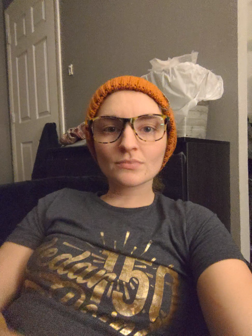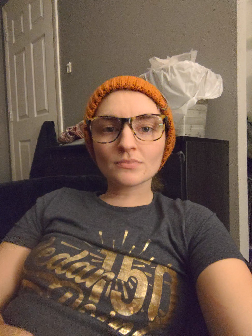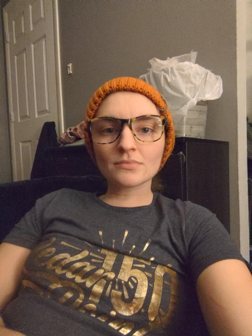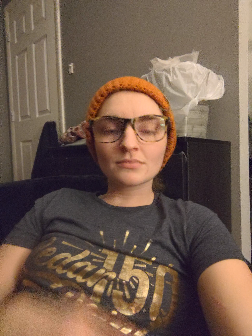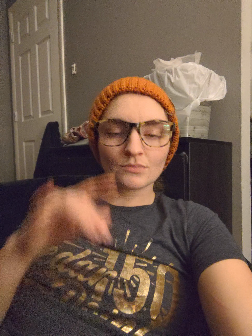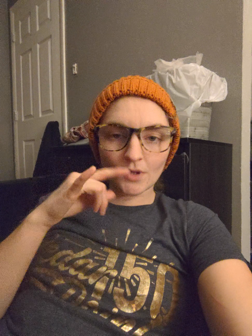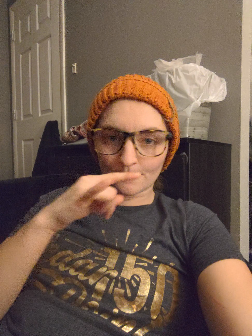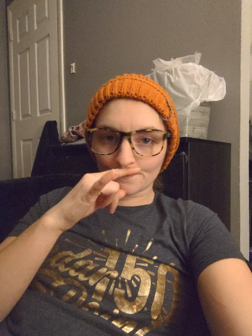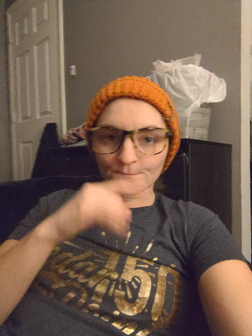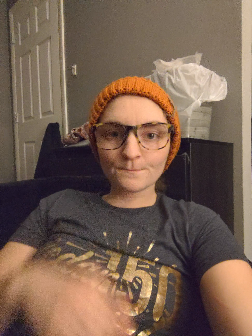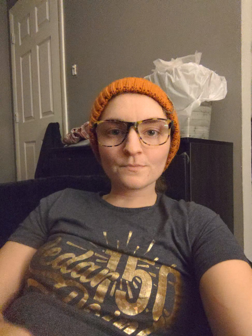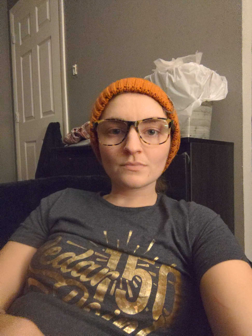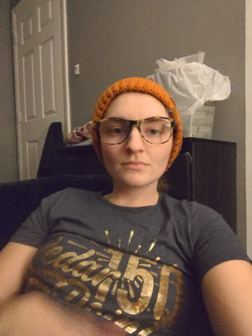child